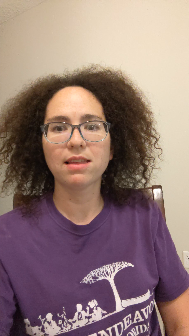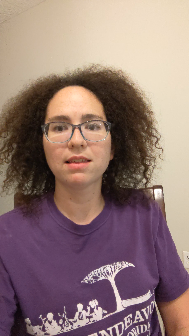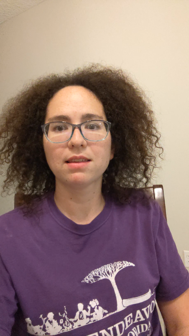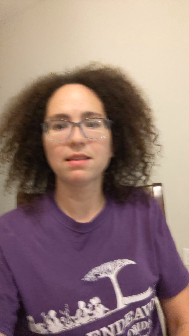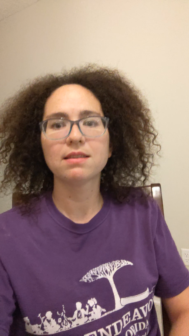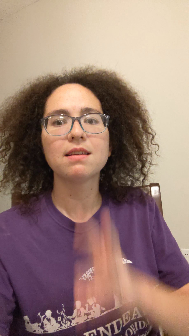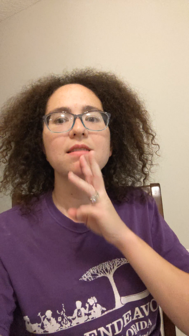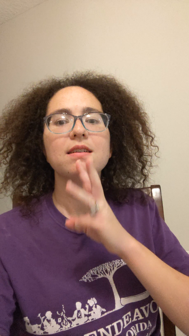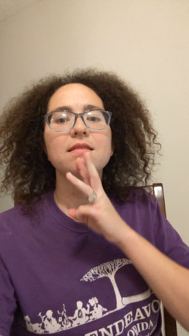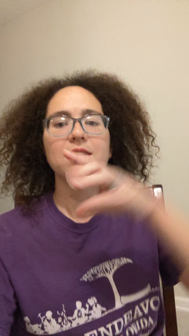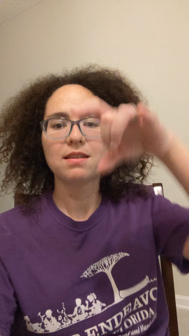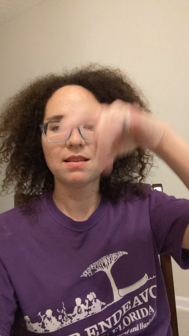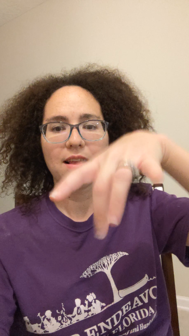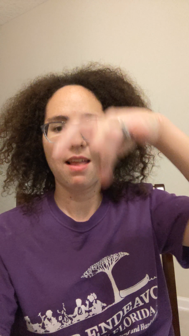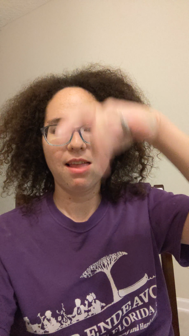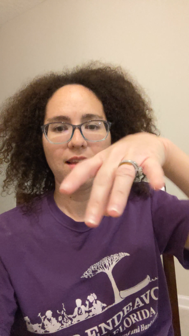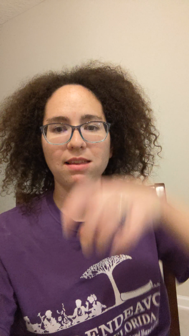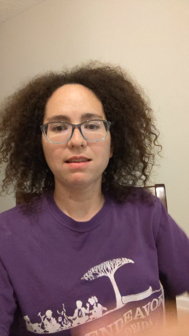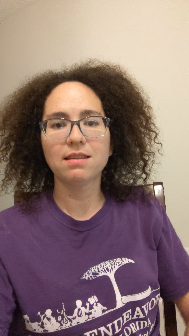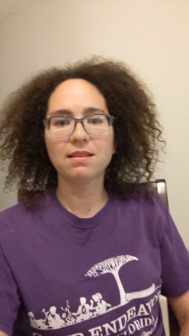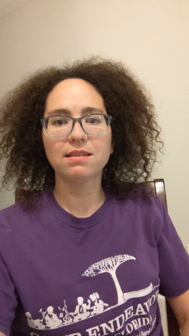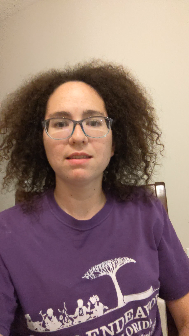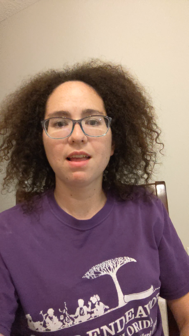melon